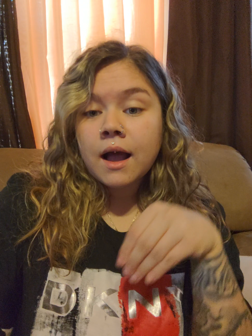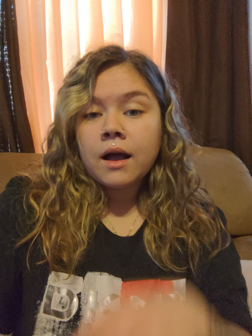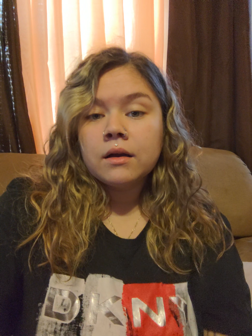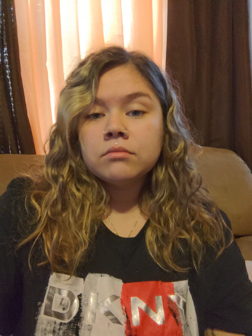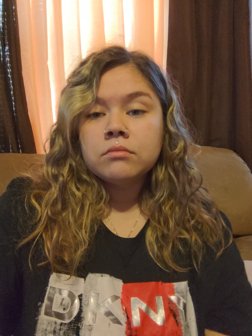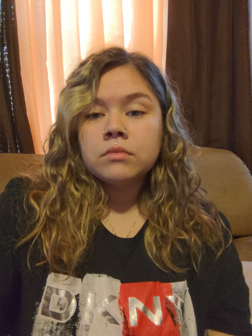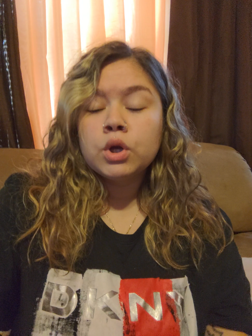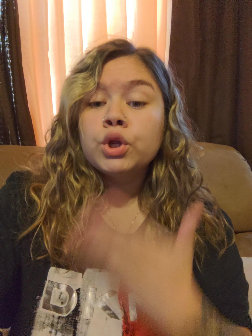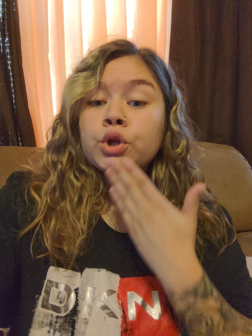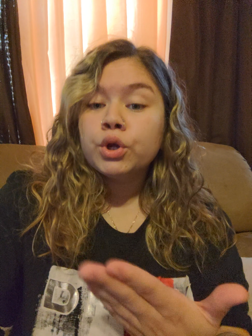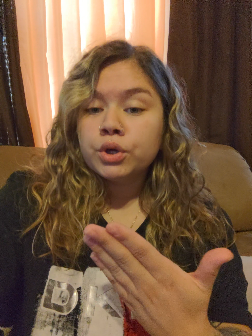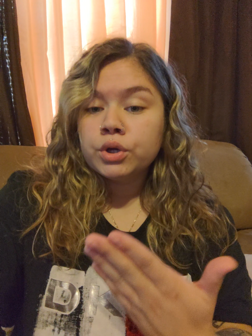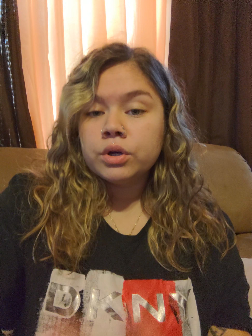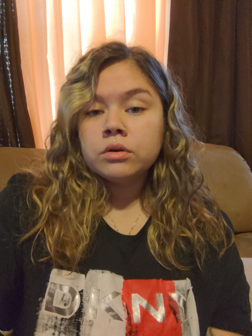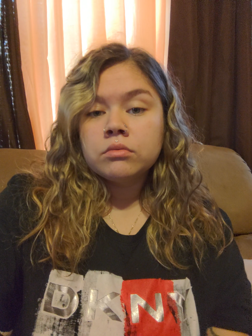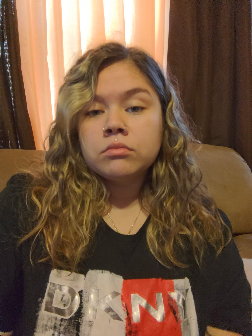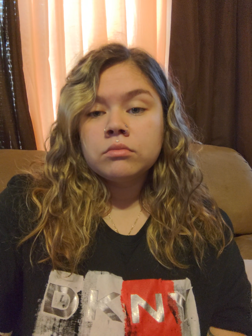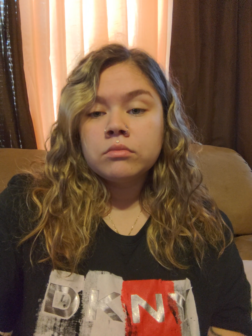good